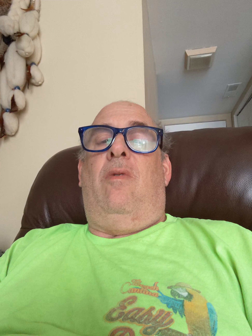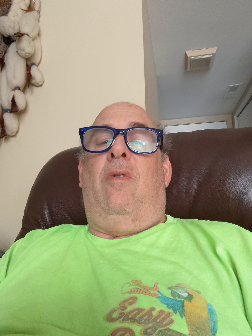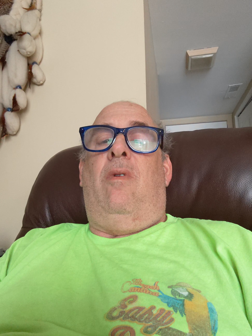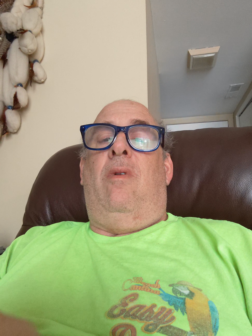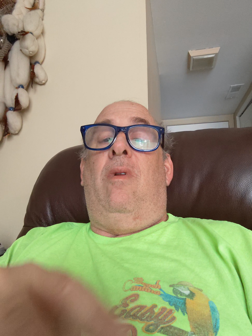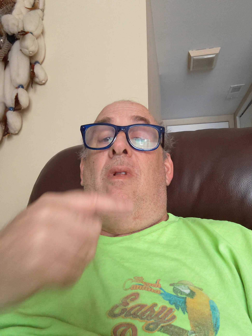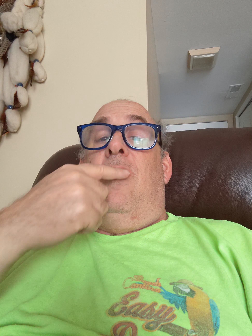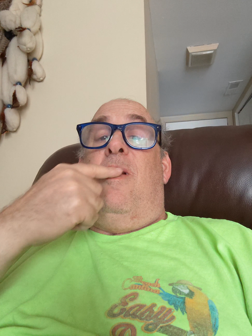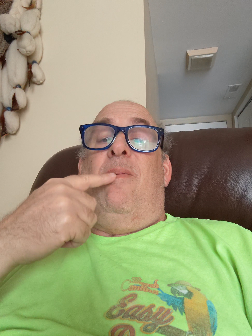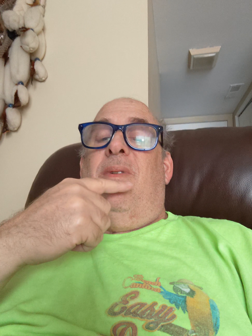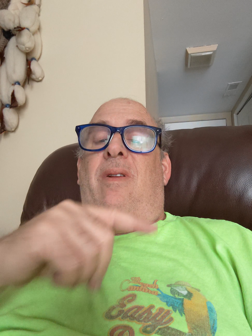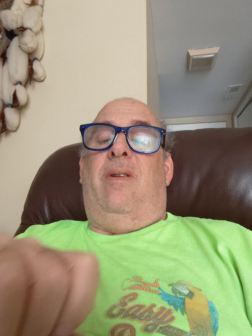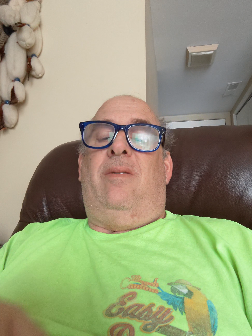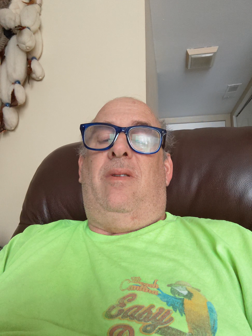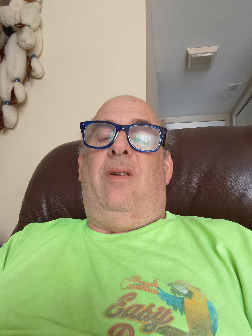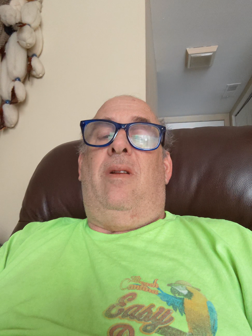lips